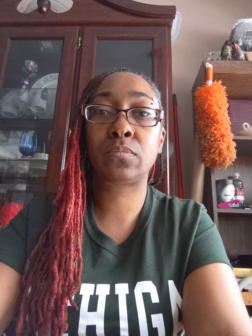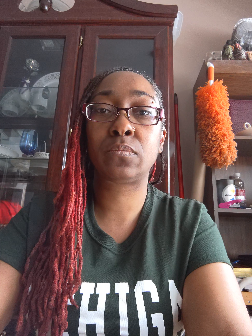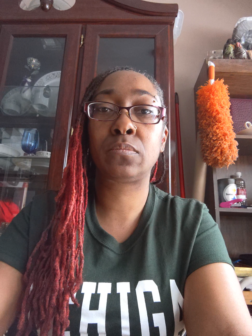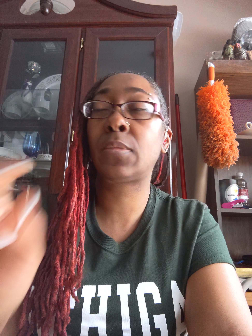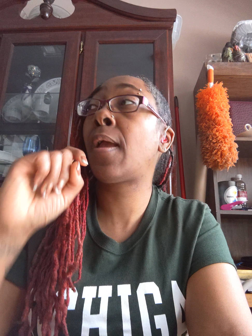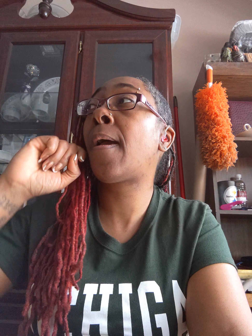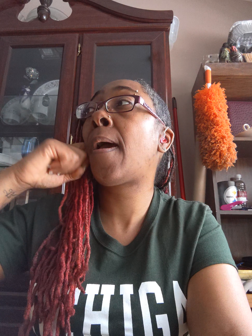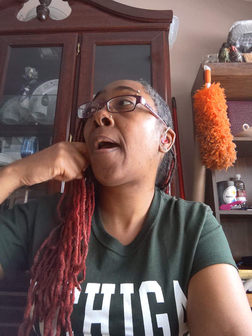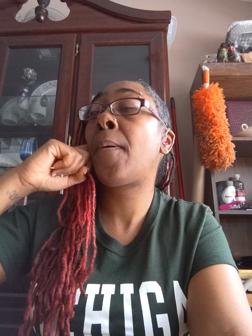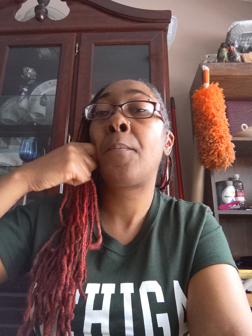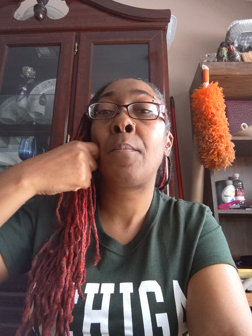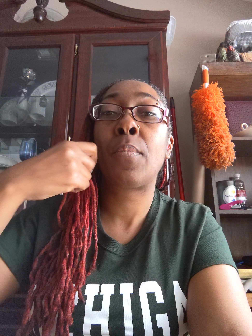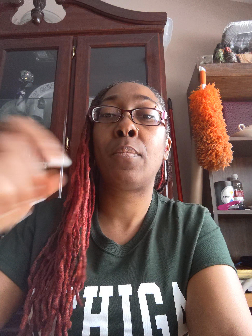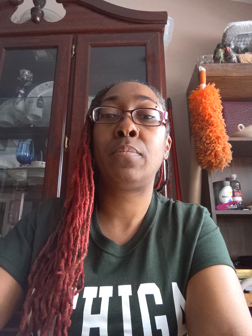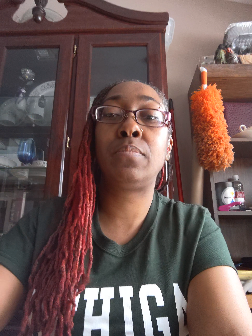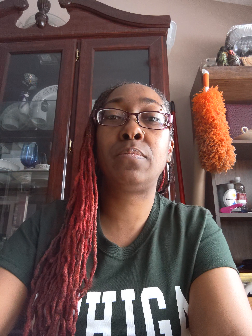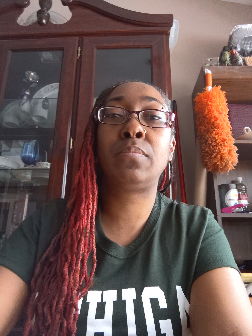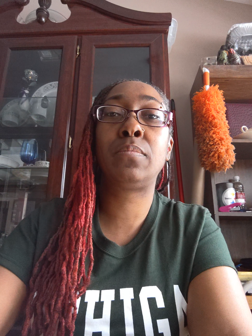apple